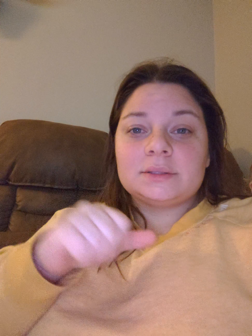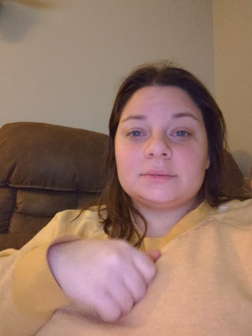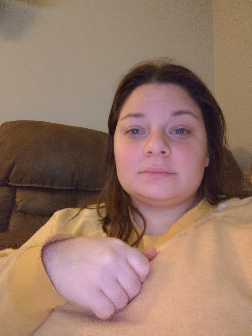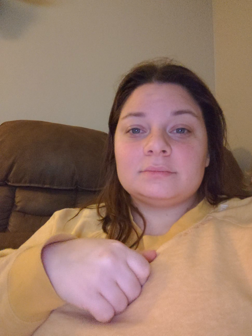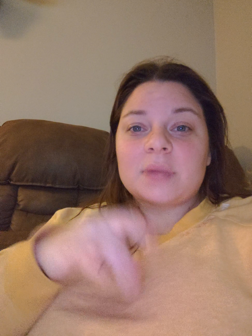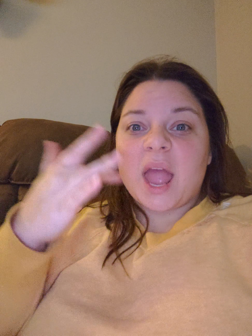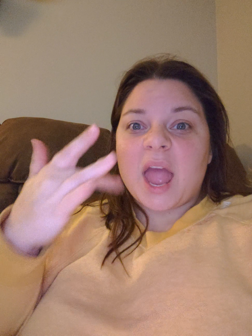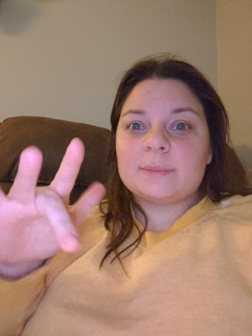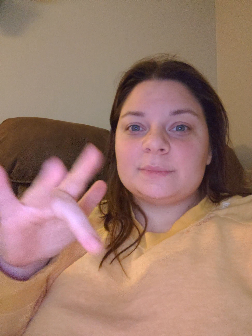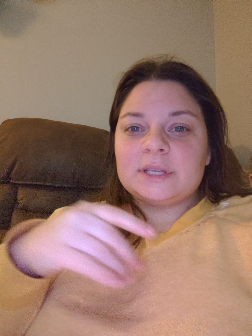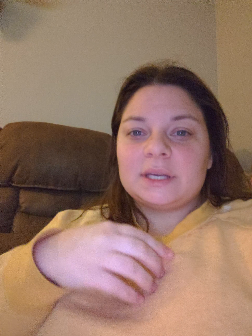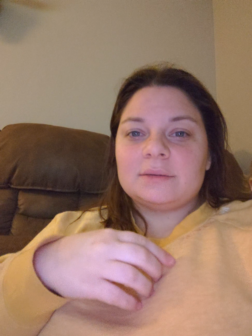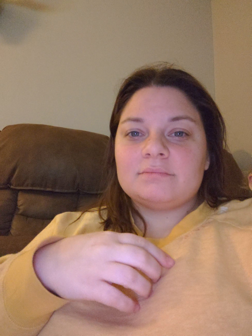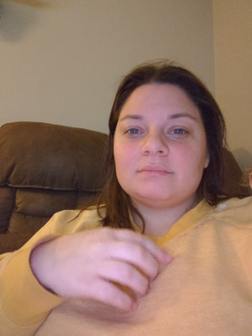empty